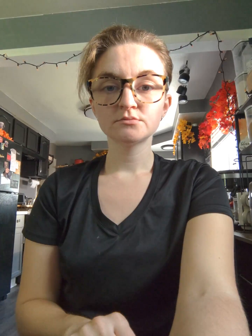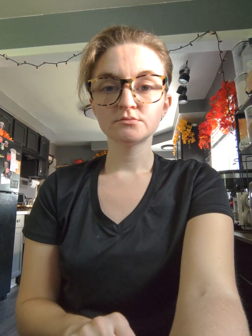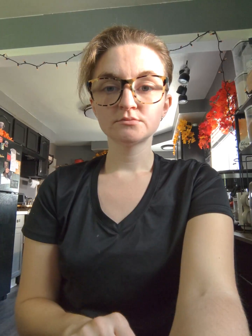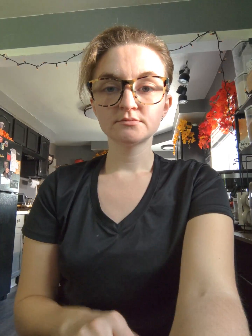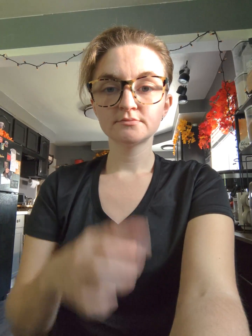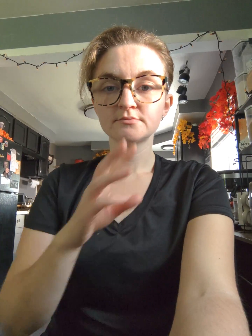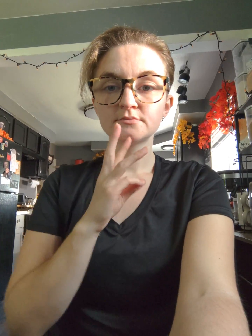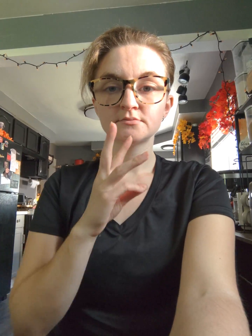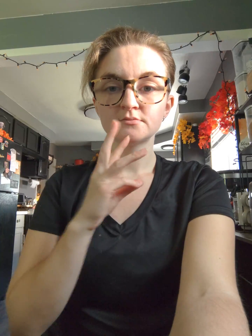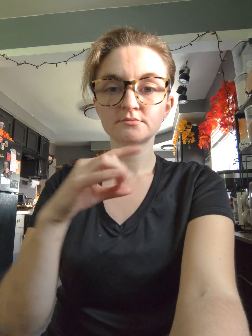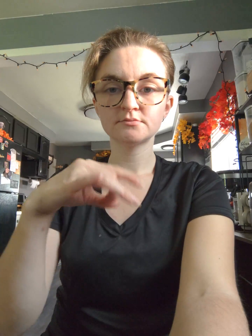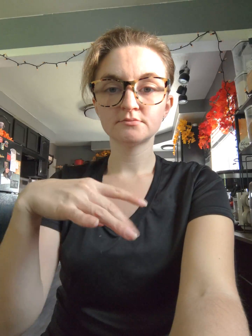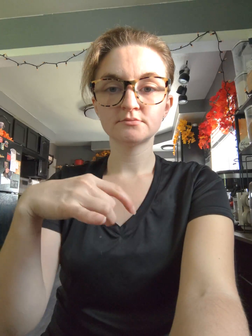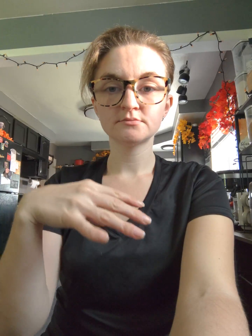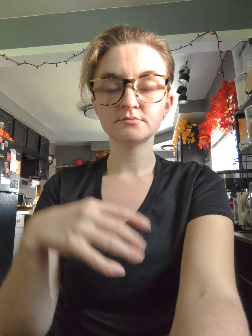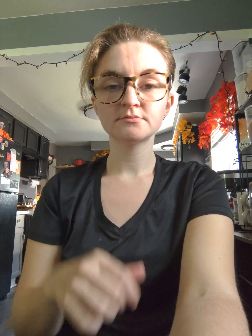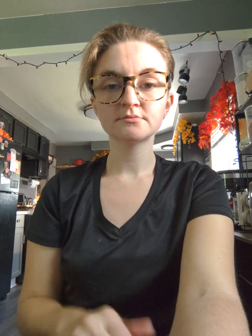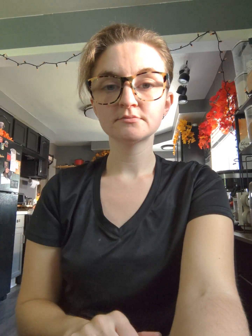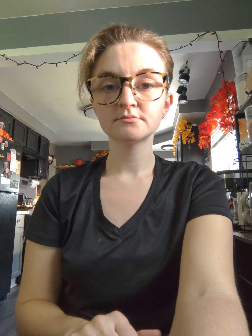melon